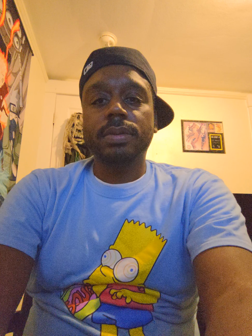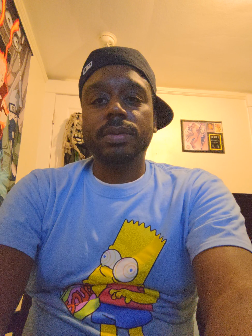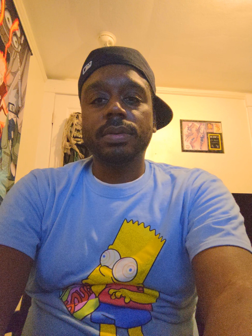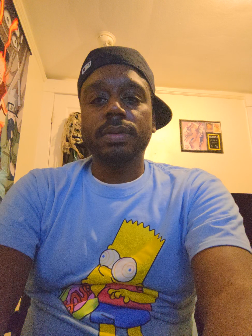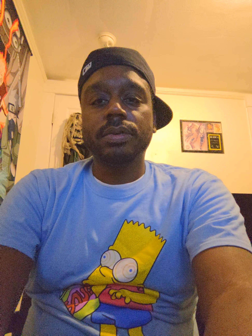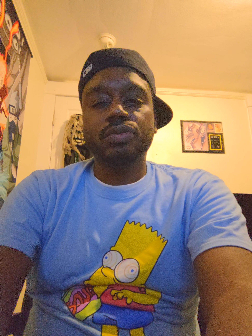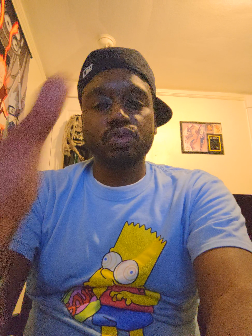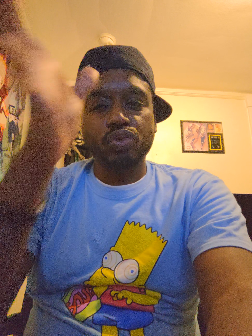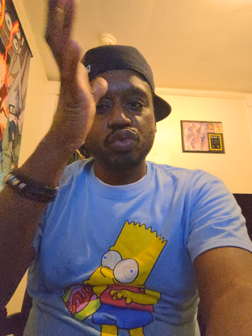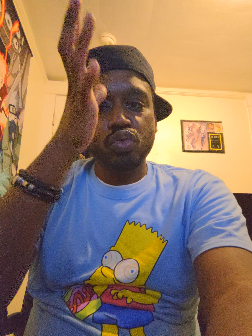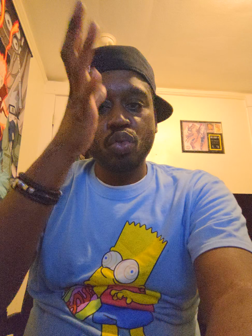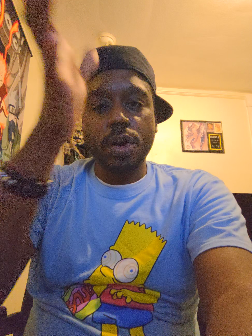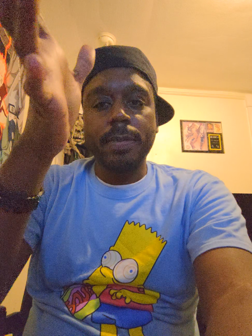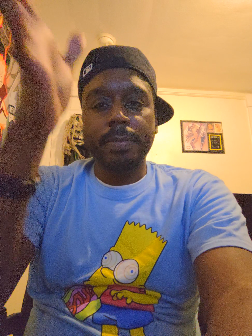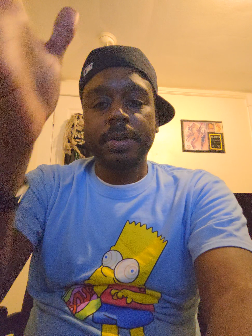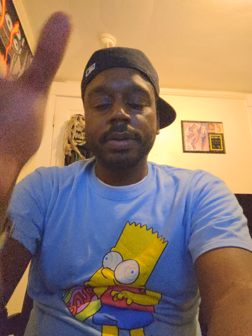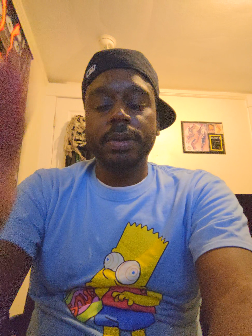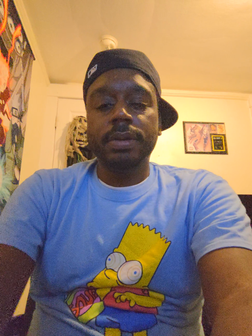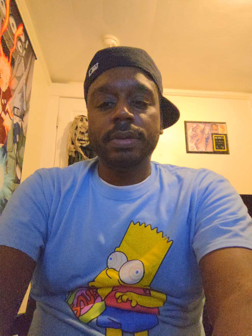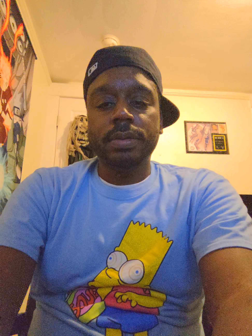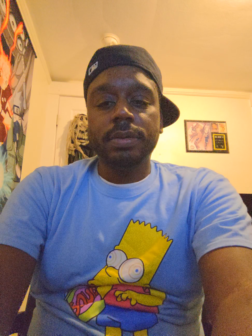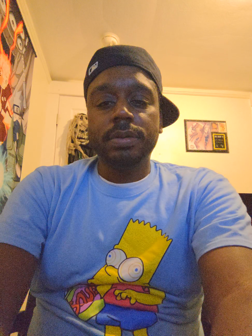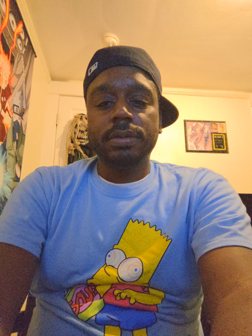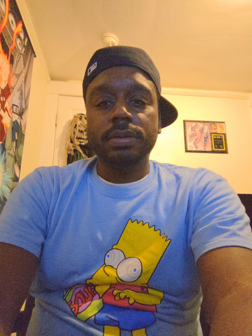grandpa